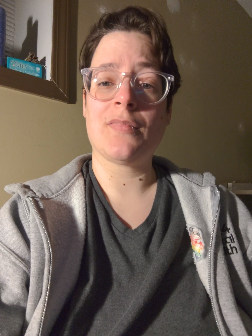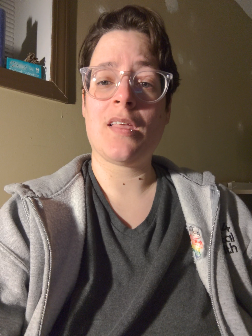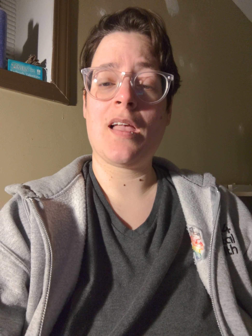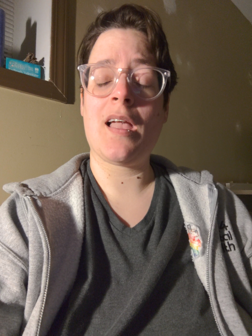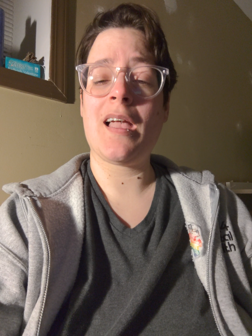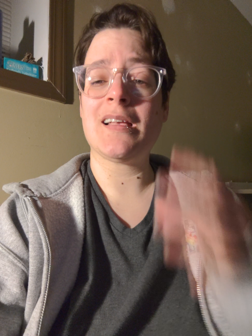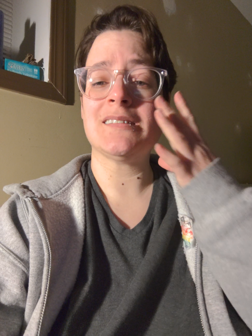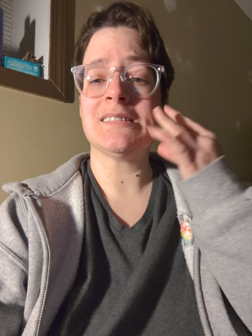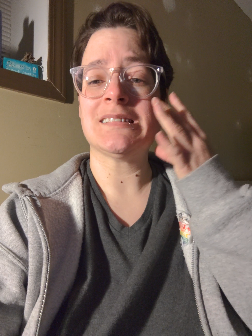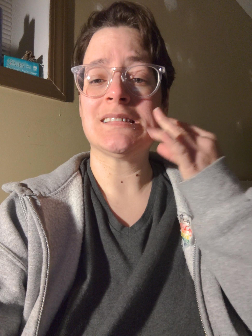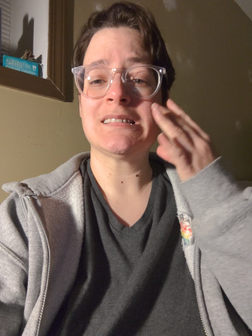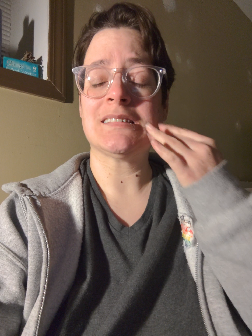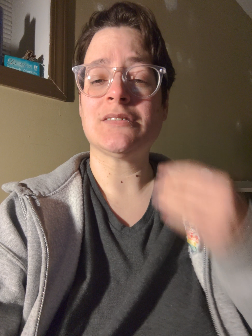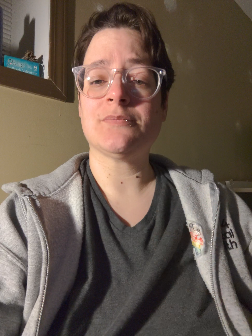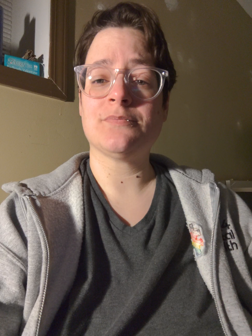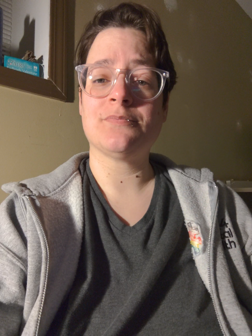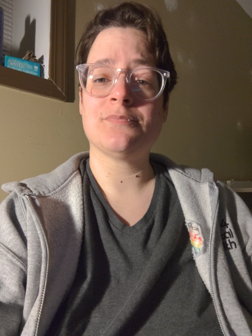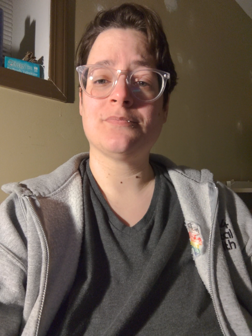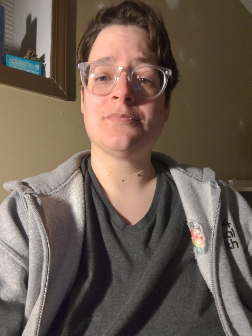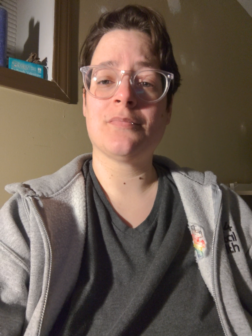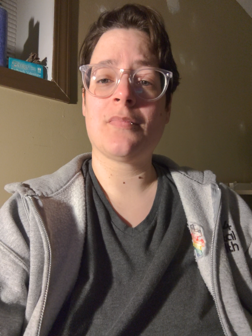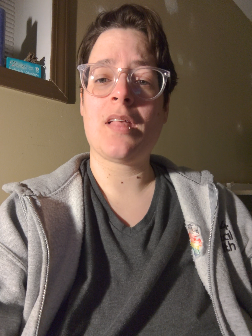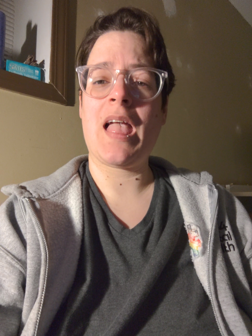cat